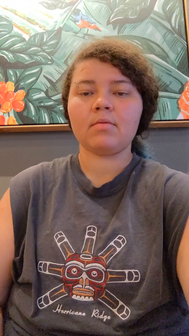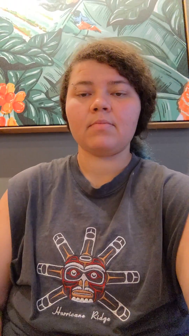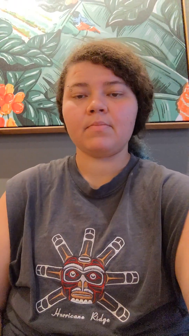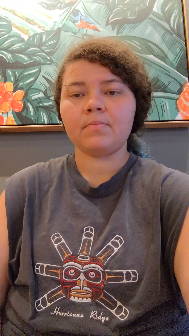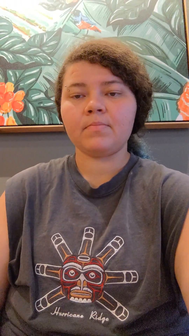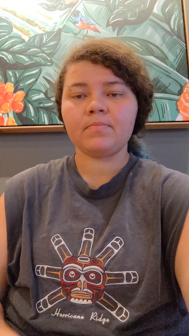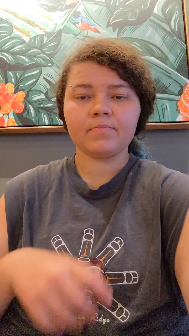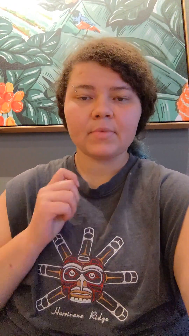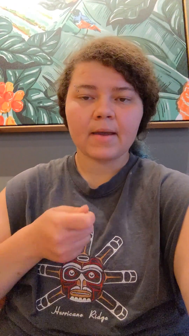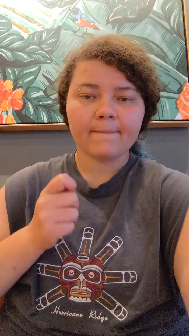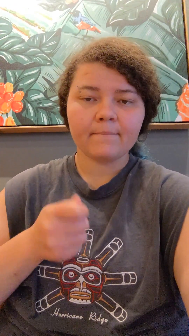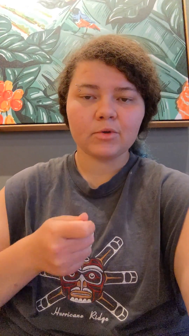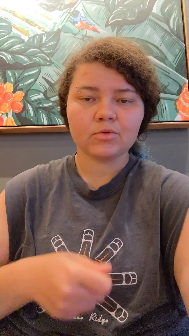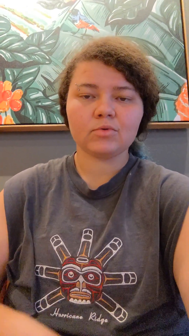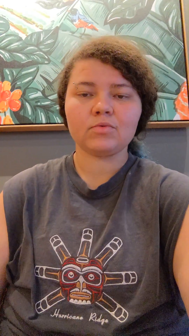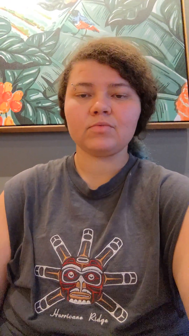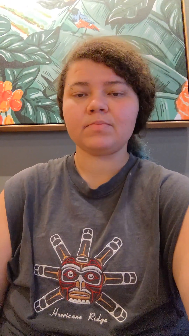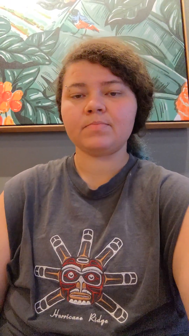hammer